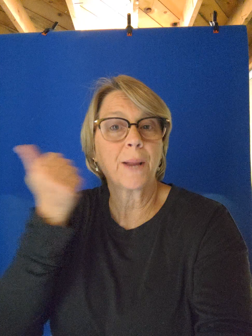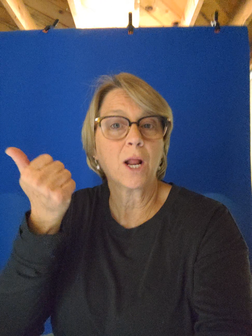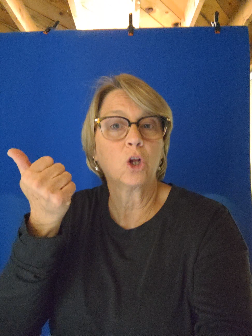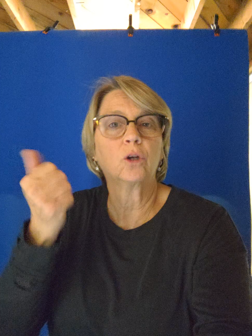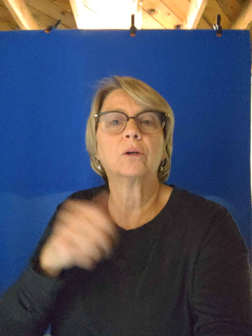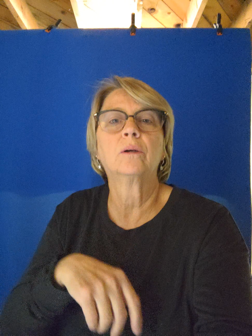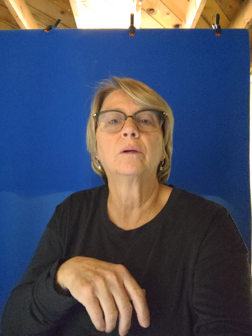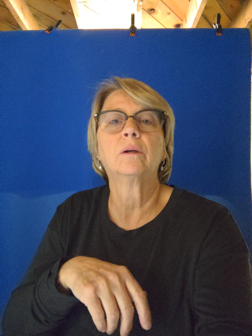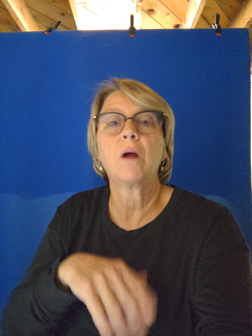better